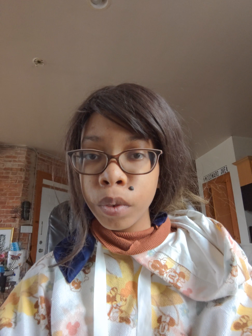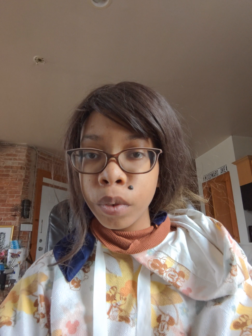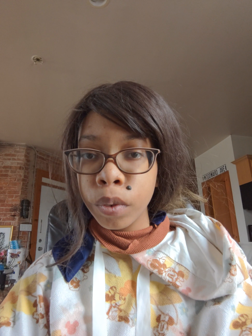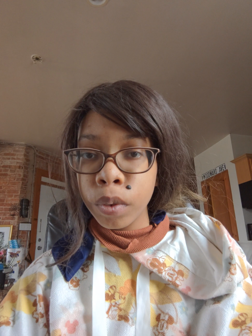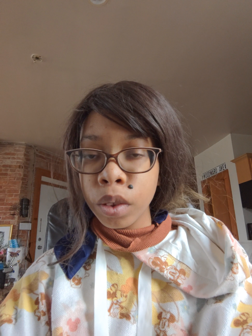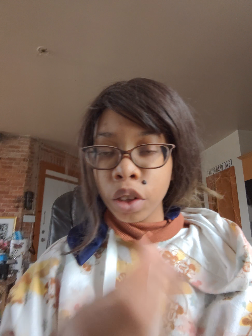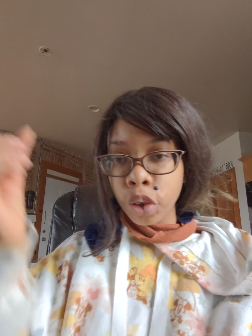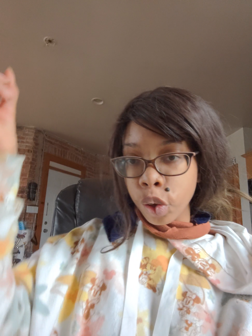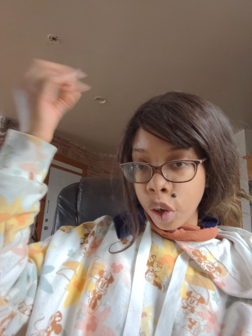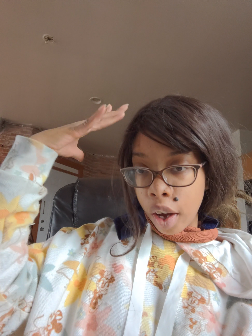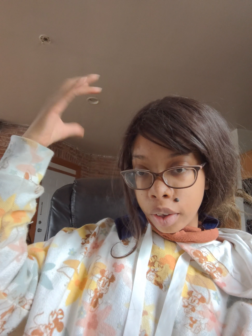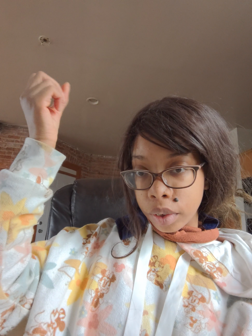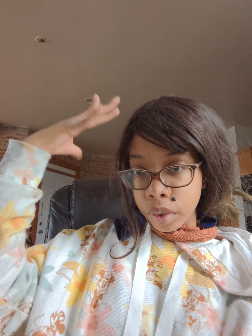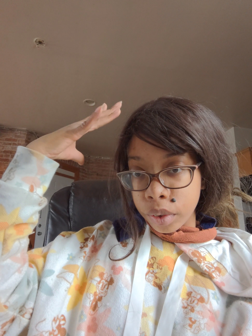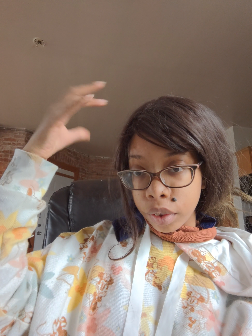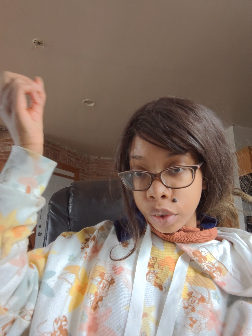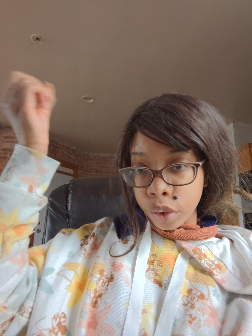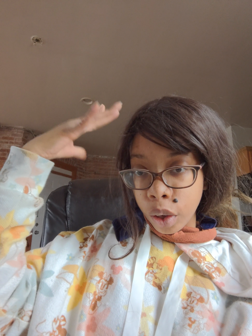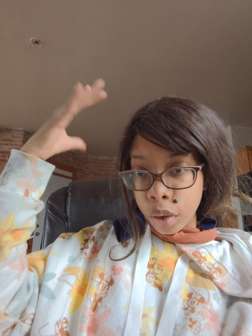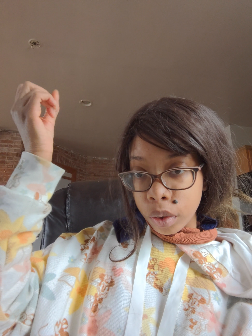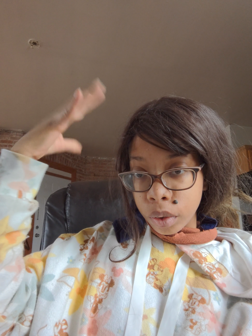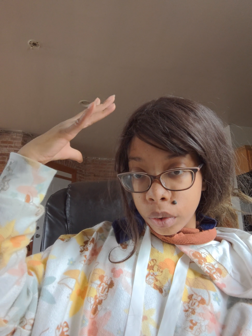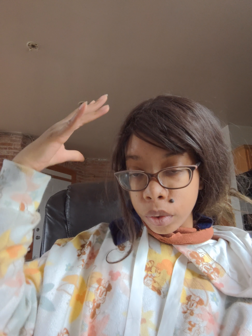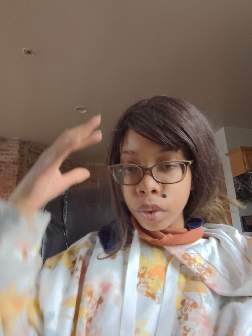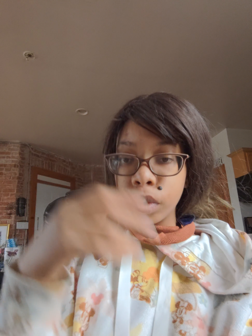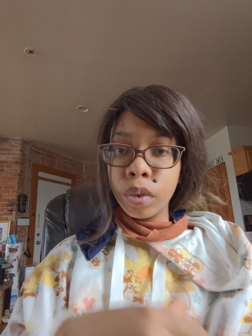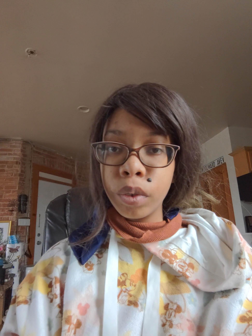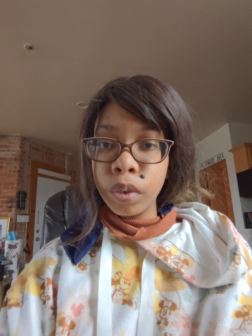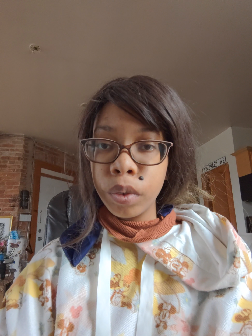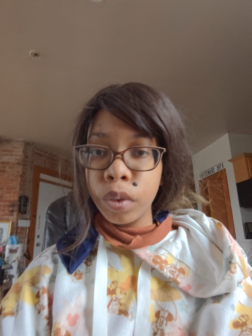shower